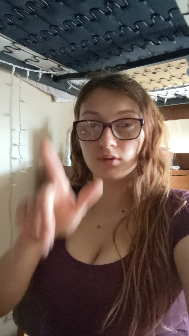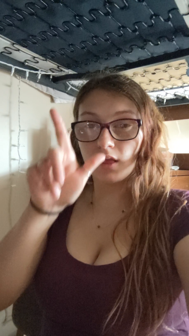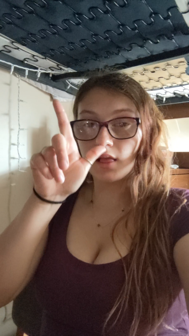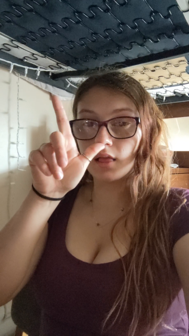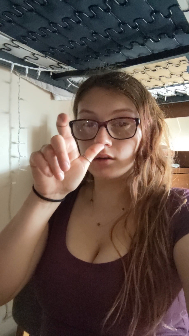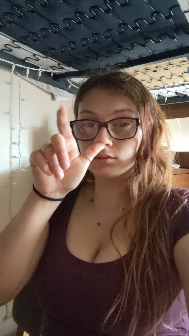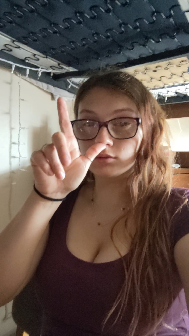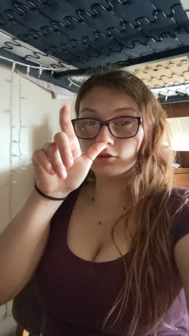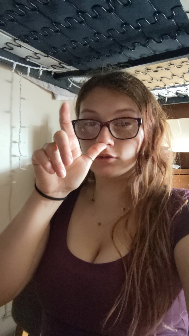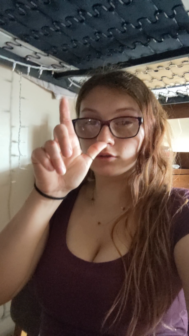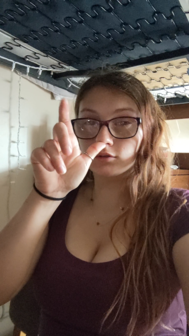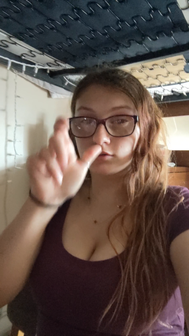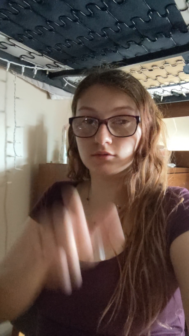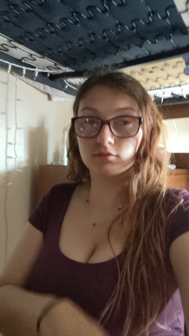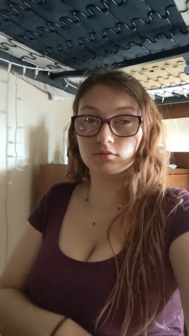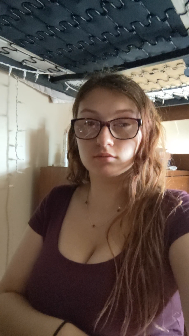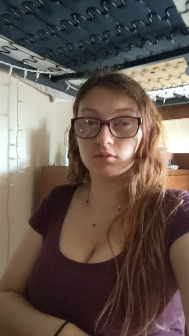ant